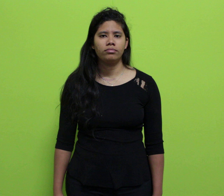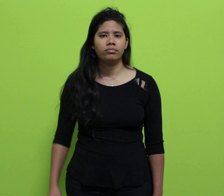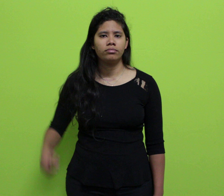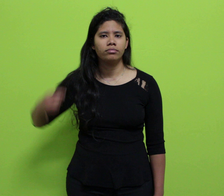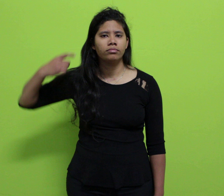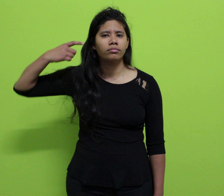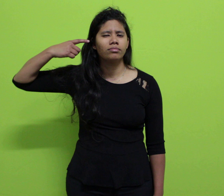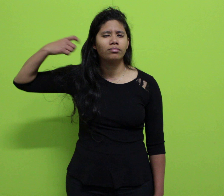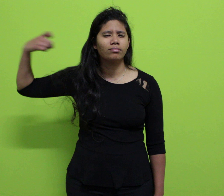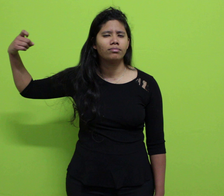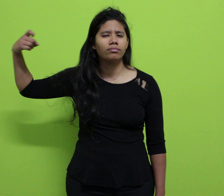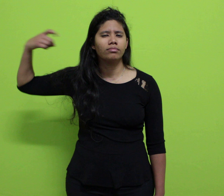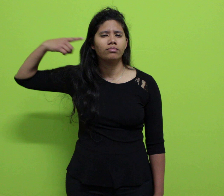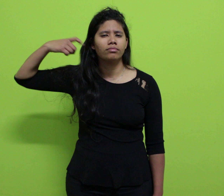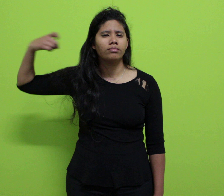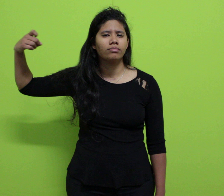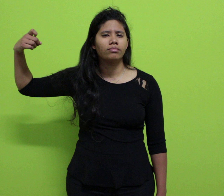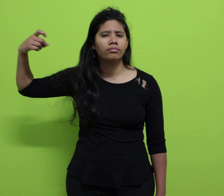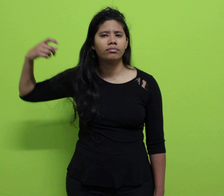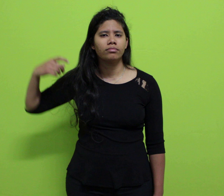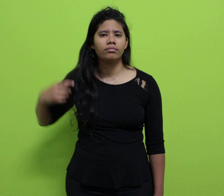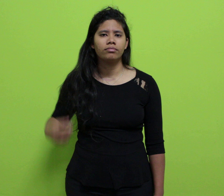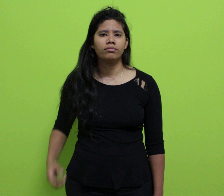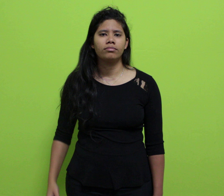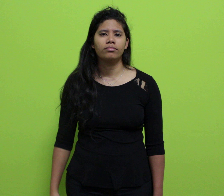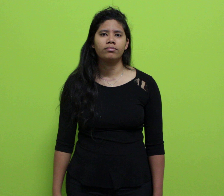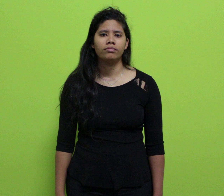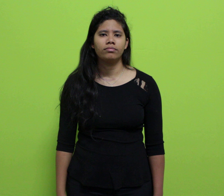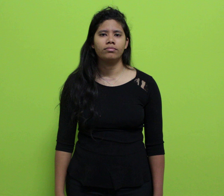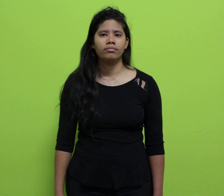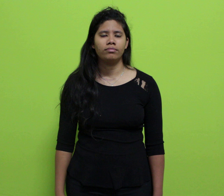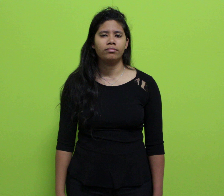barulho